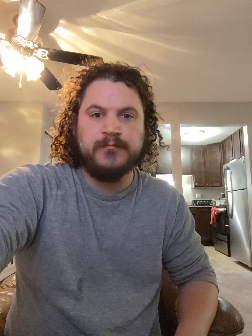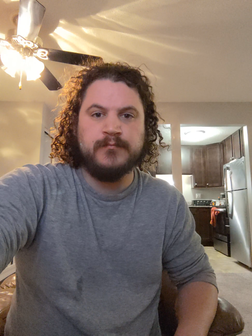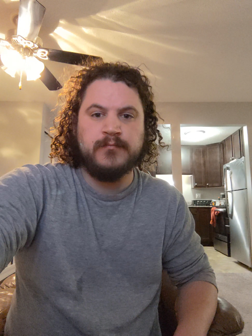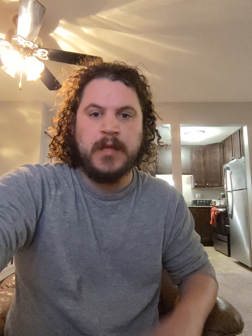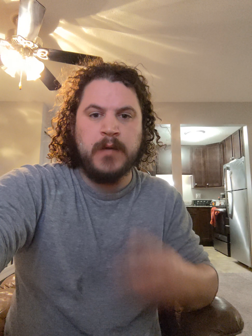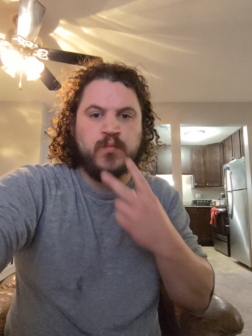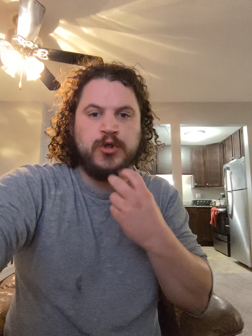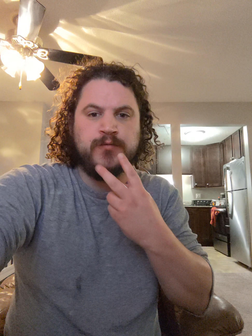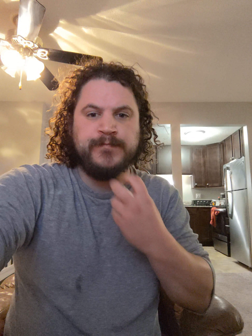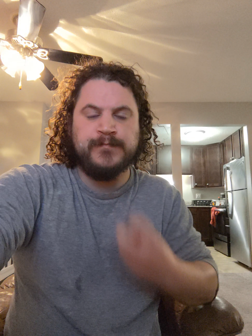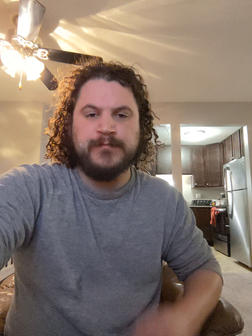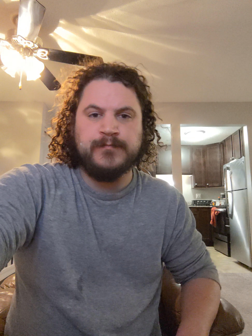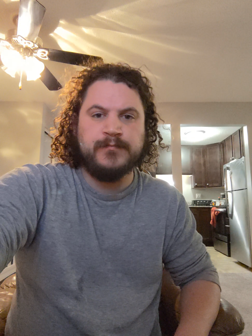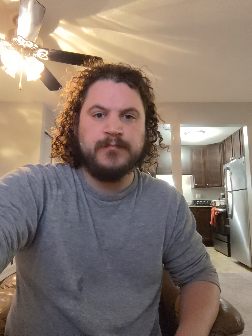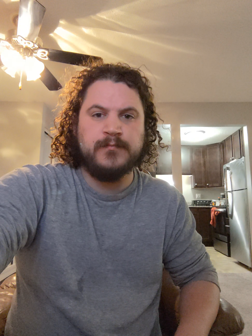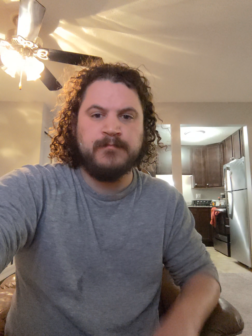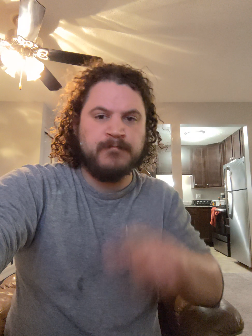underwear